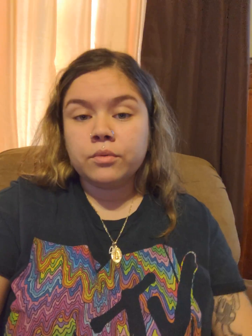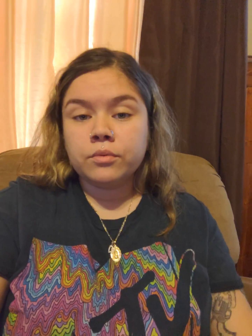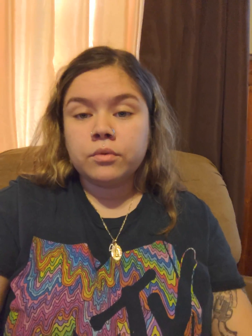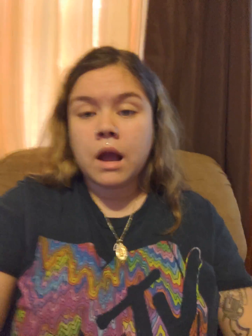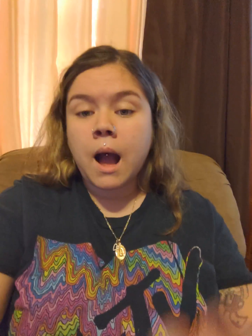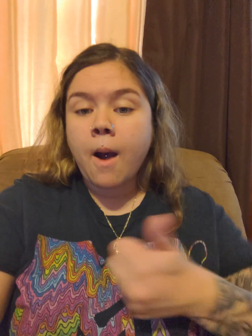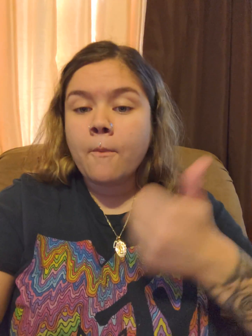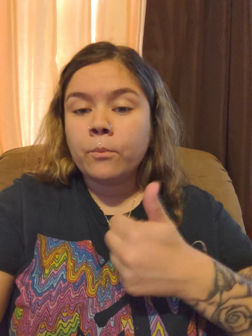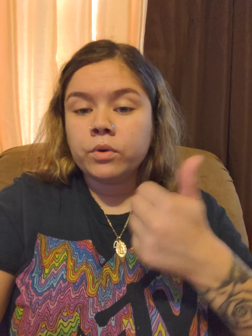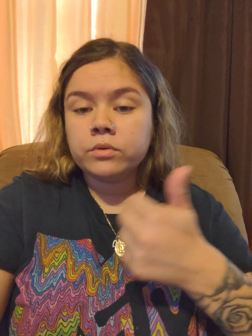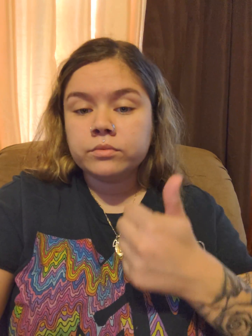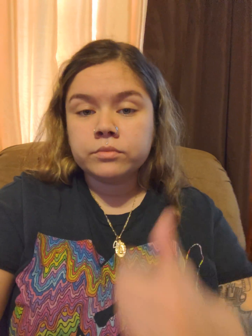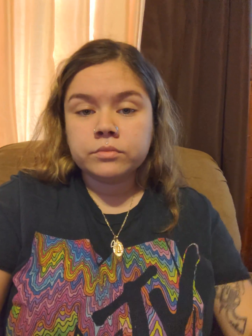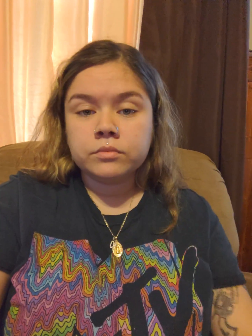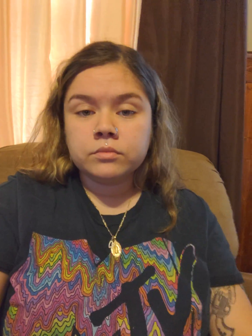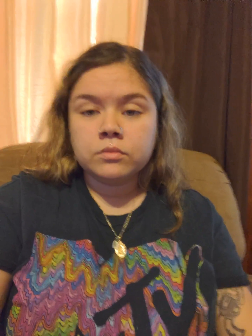help